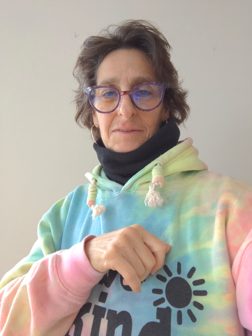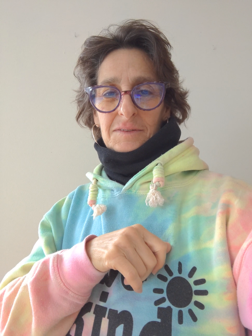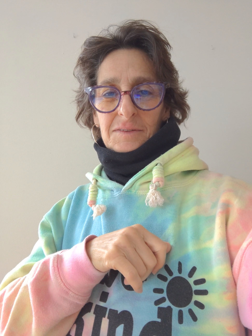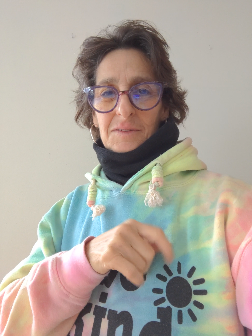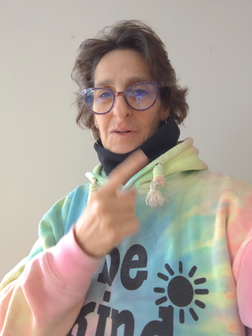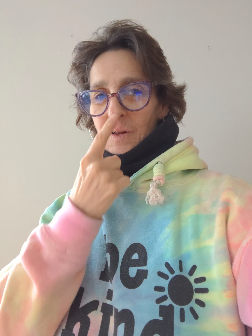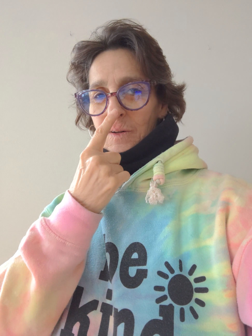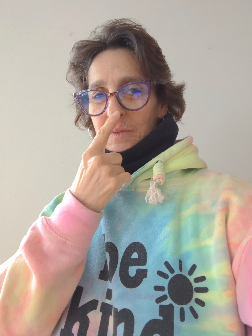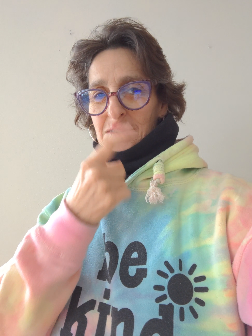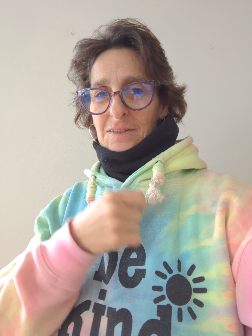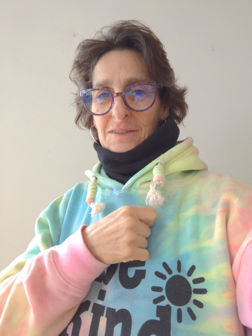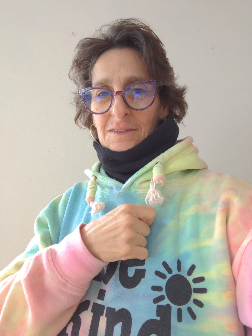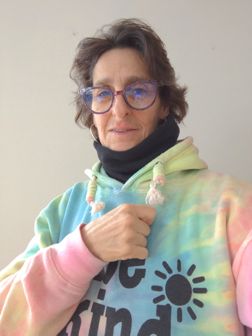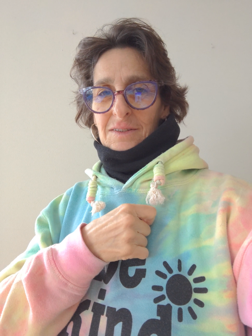nose